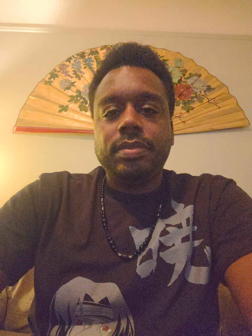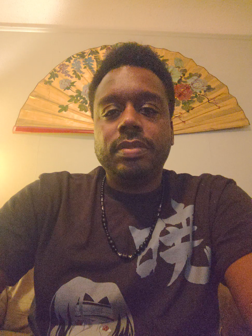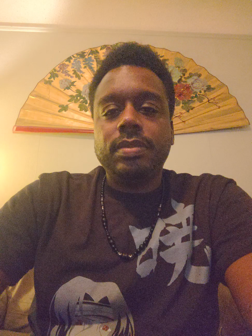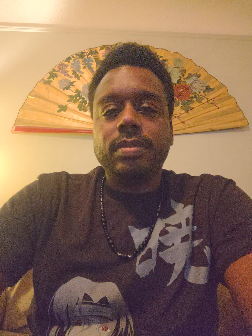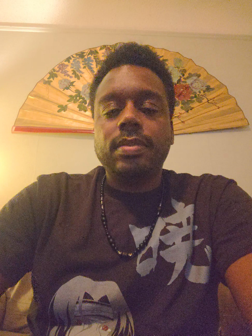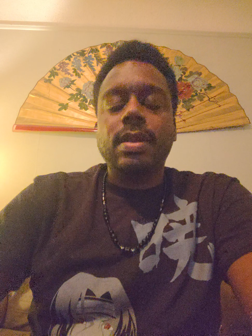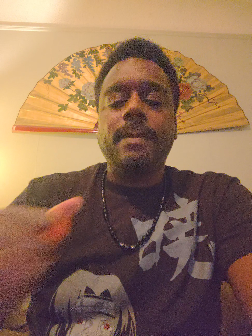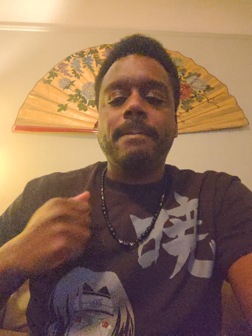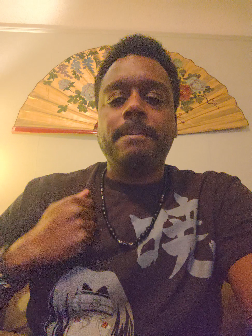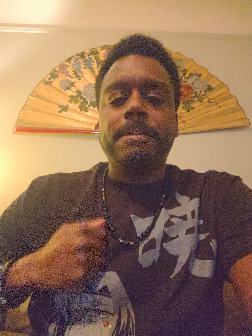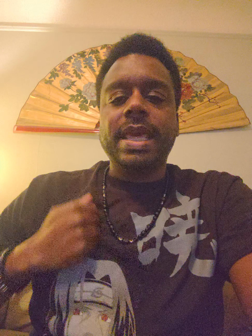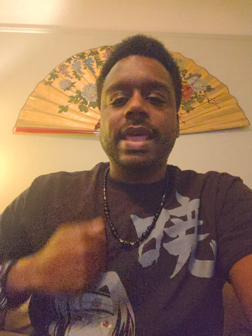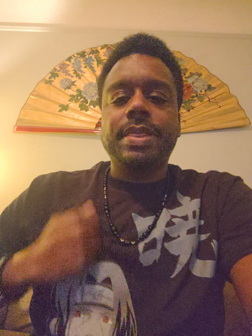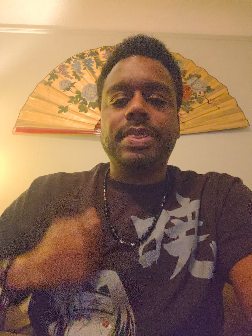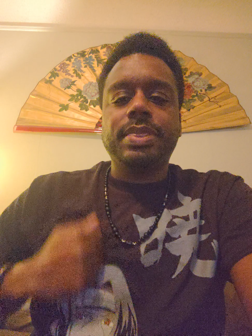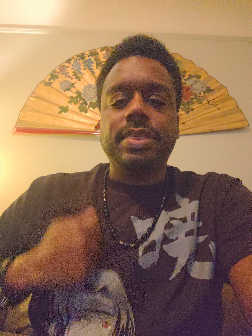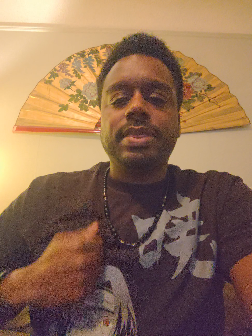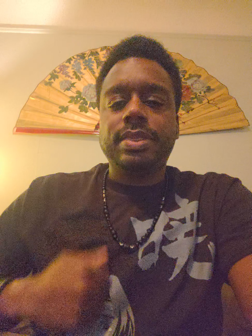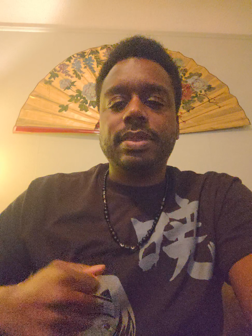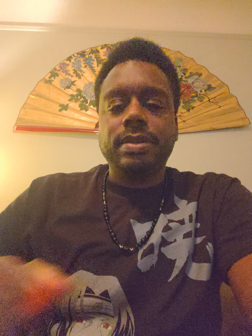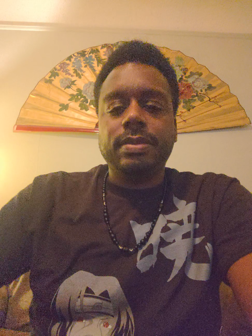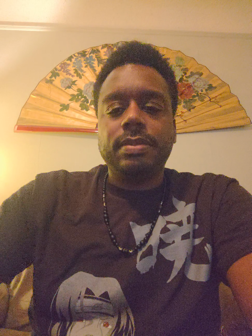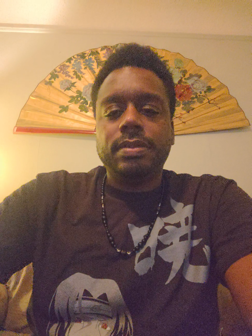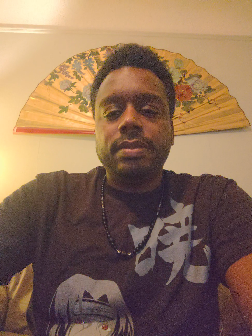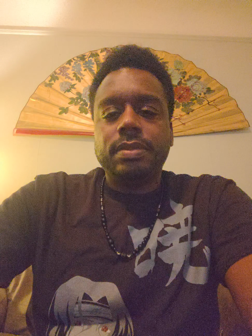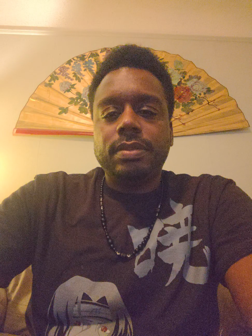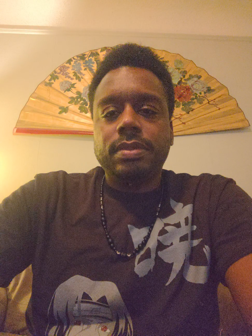bath